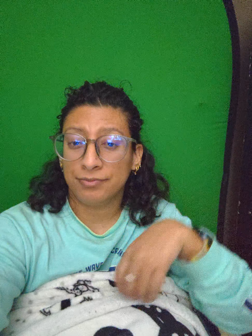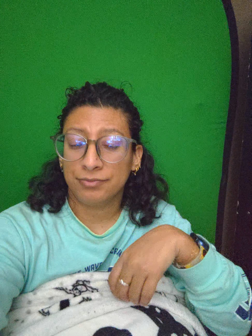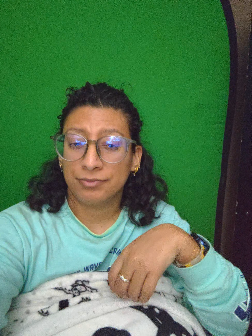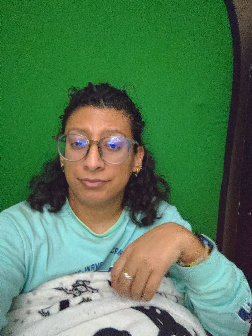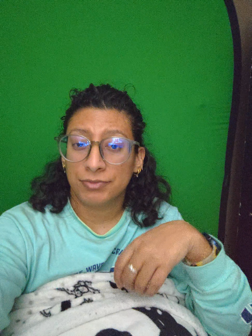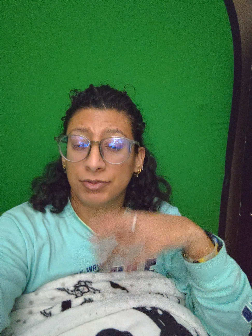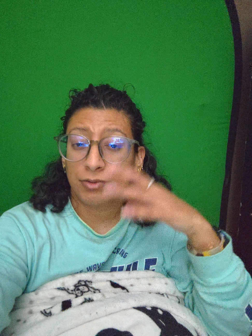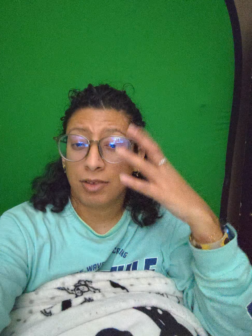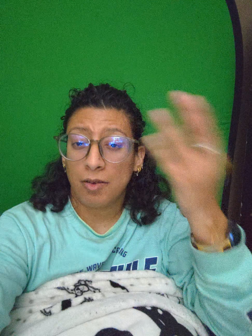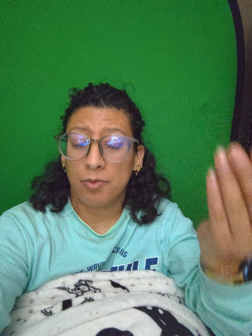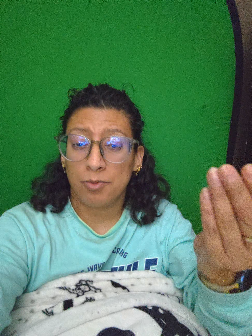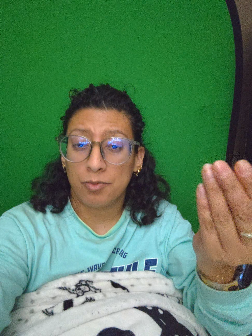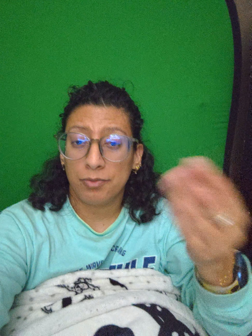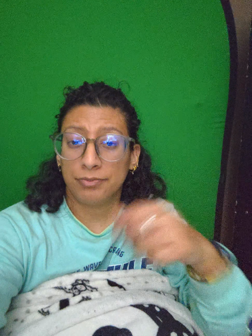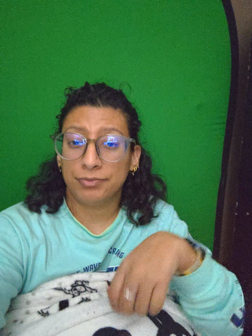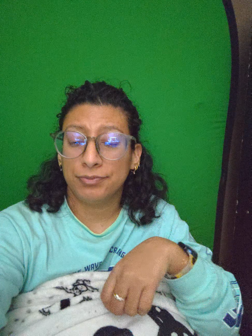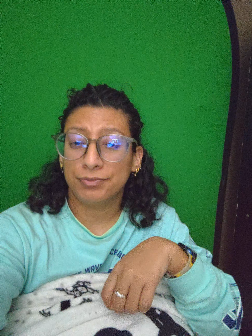go